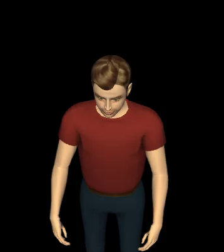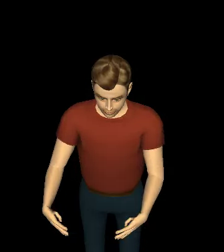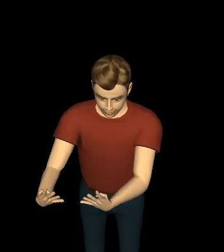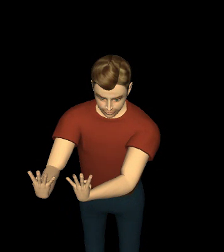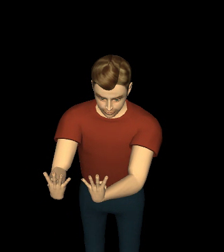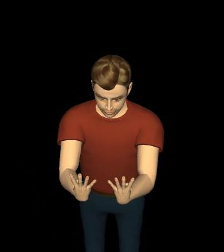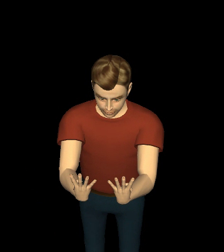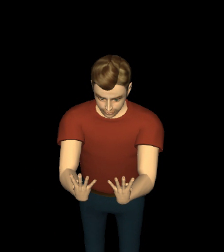عيد ميلاد